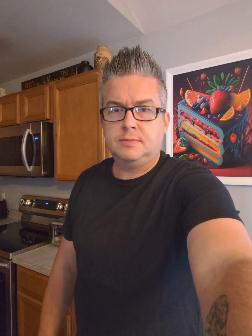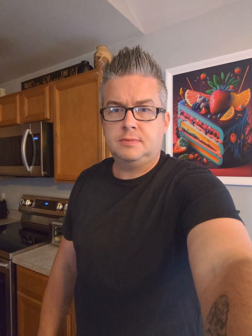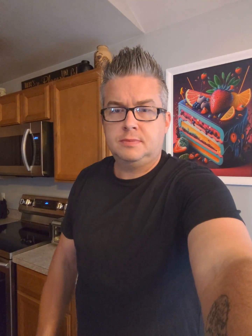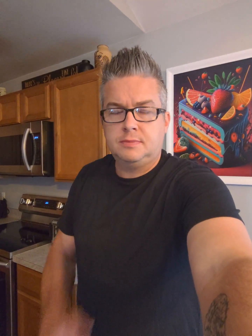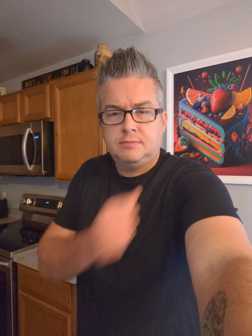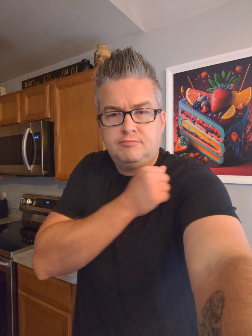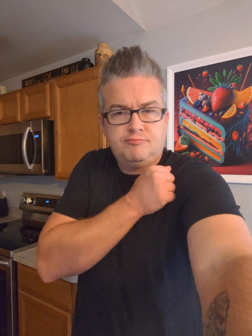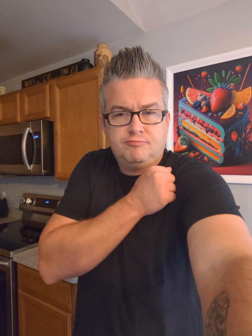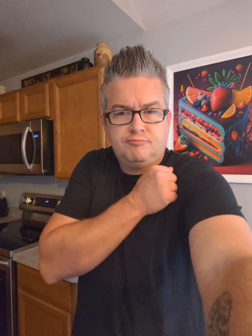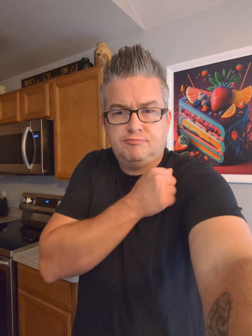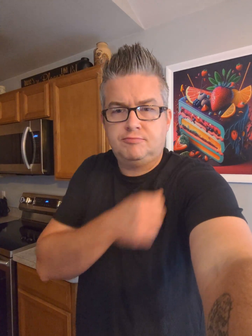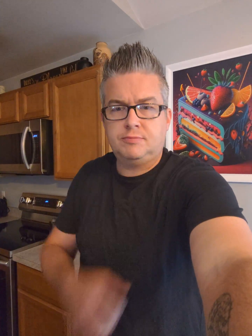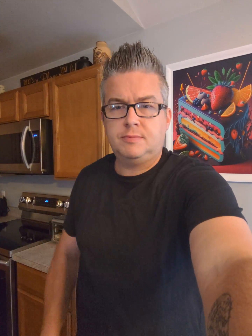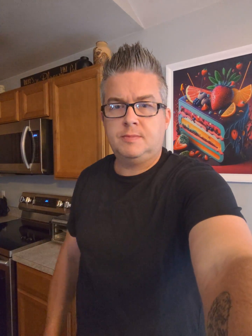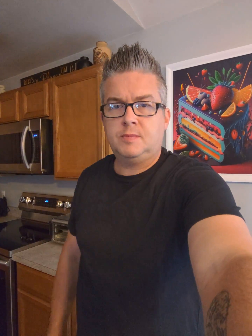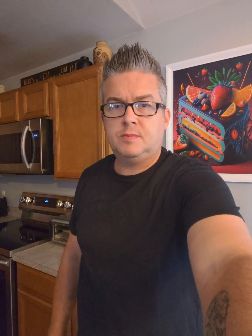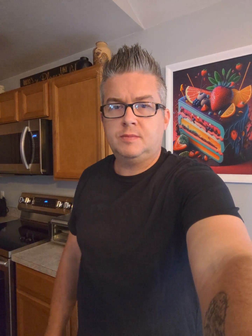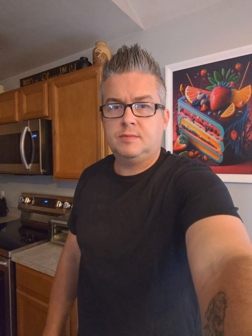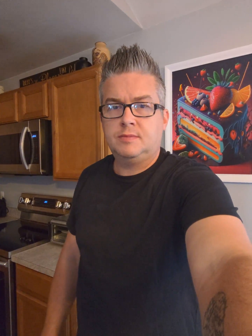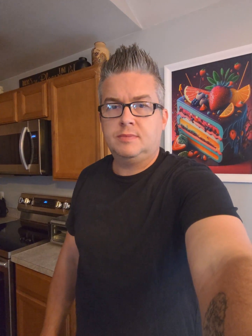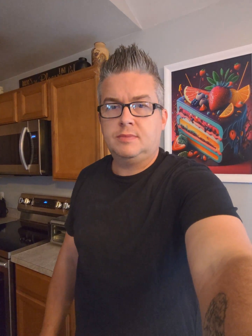hug